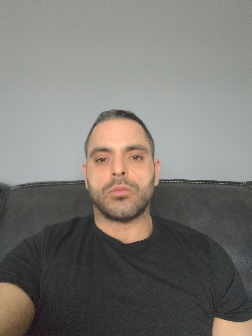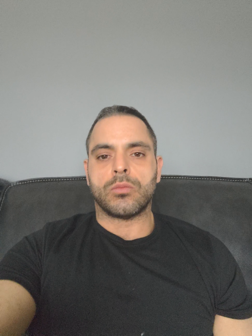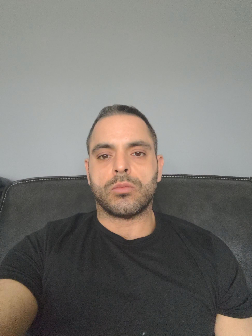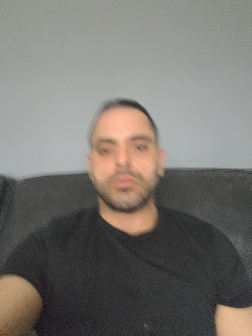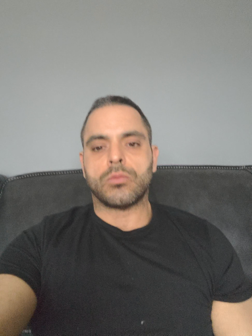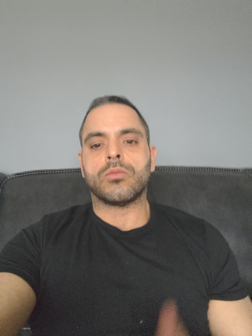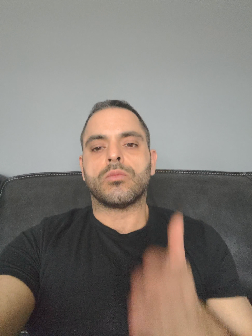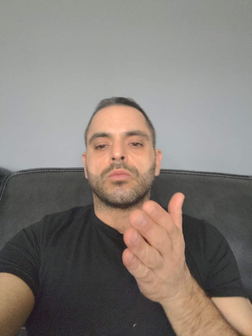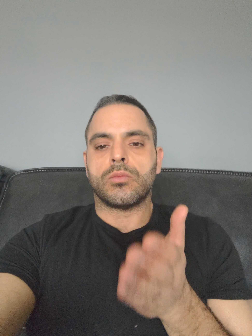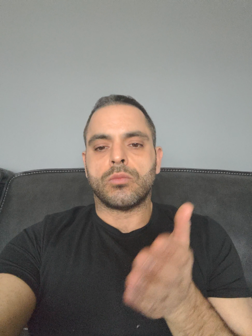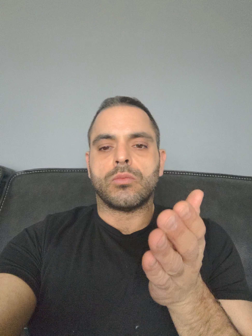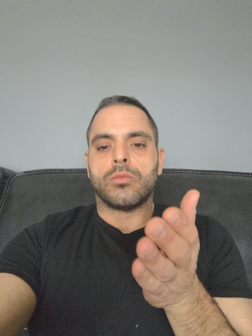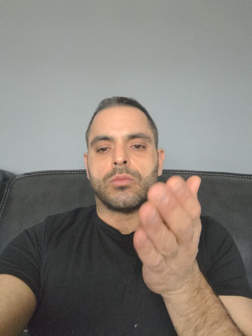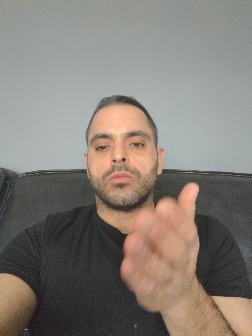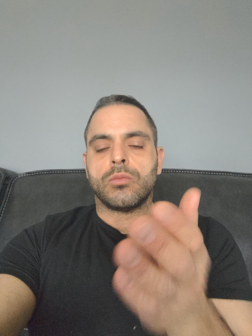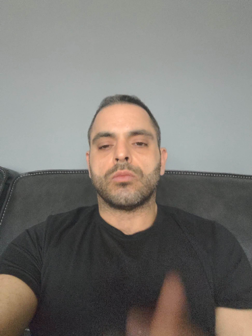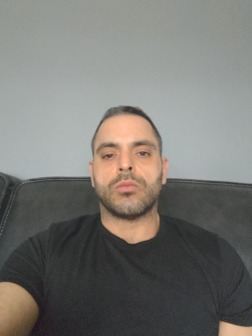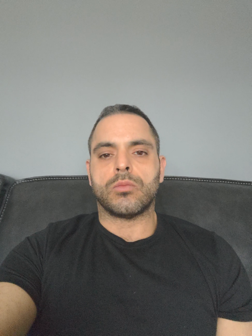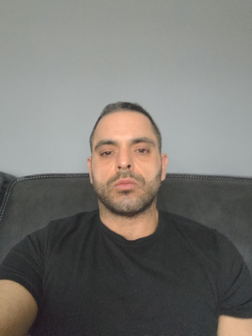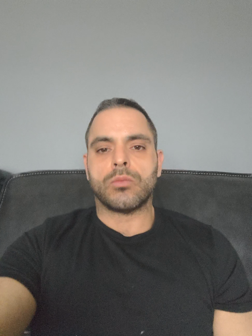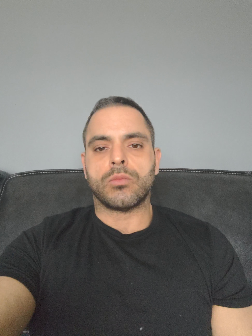boat